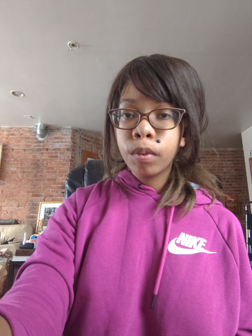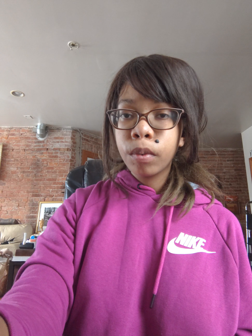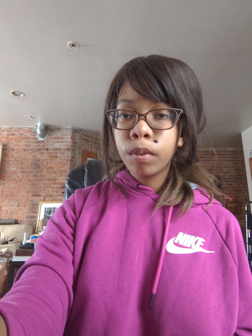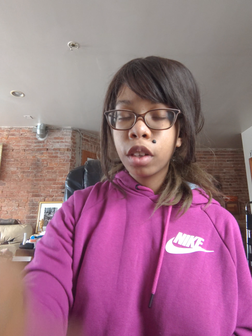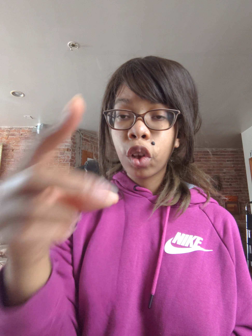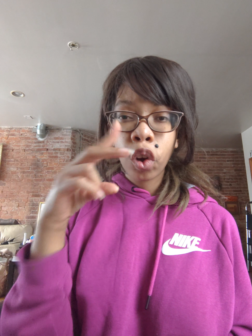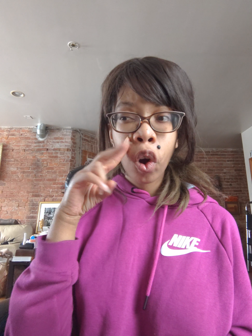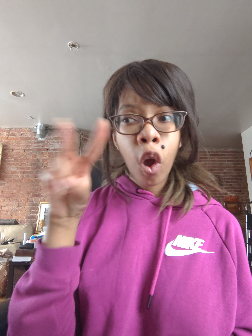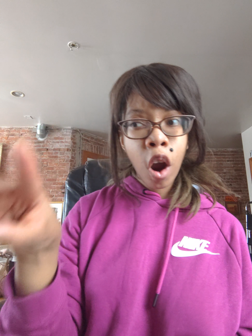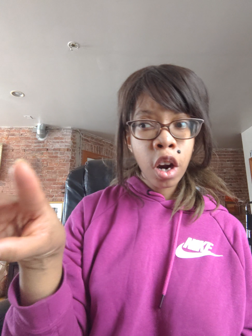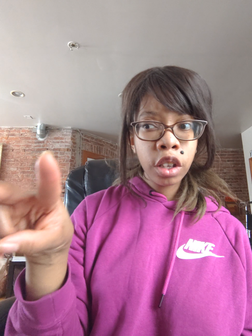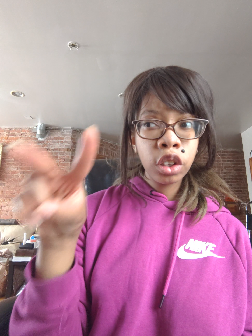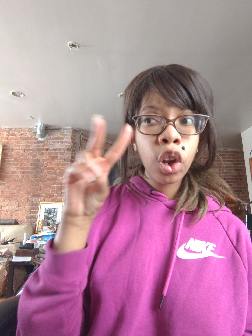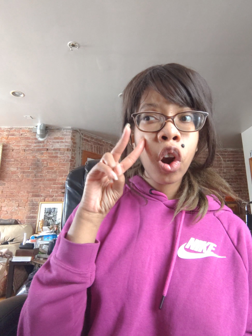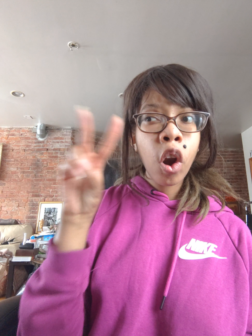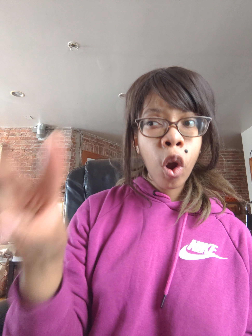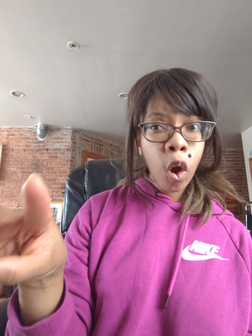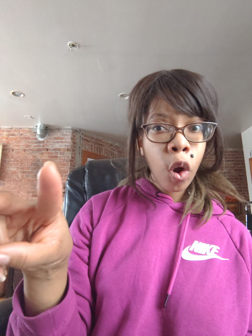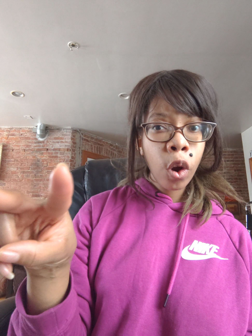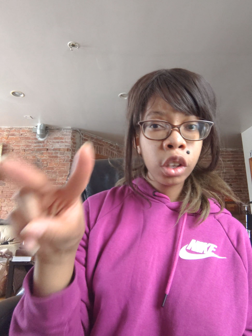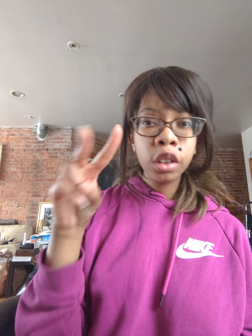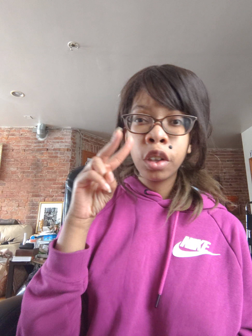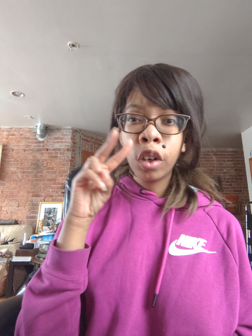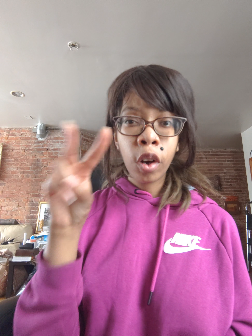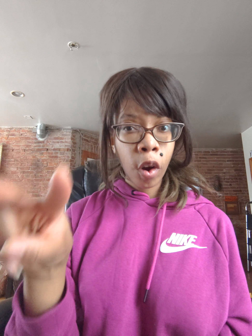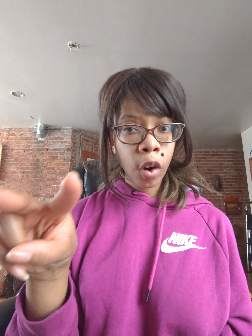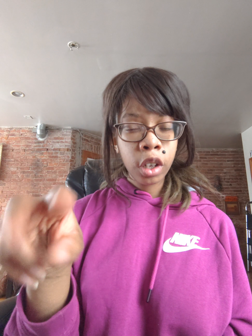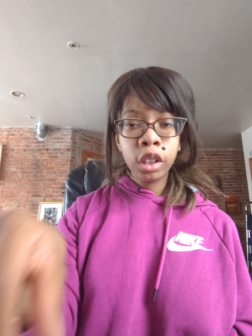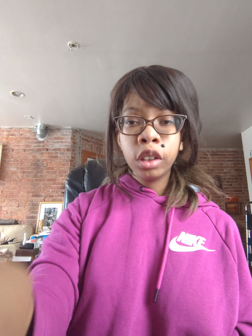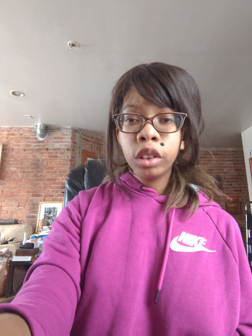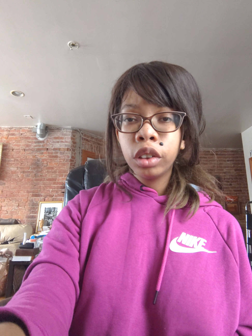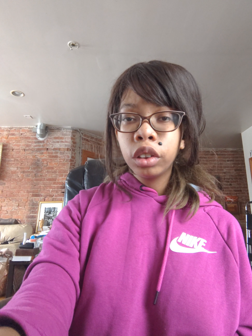look